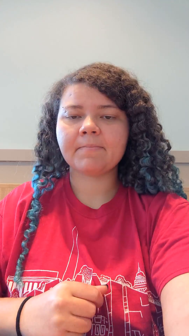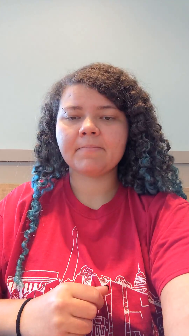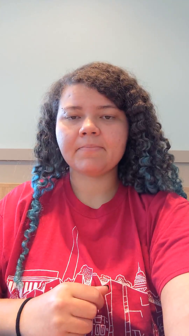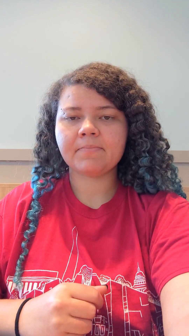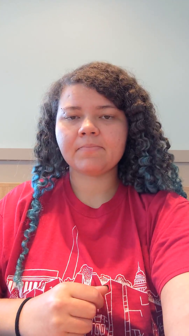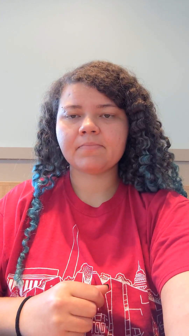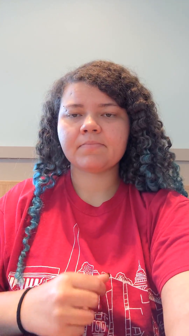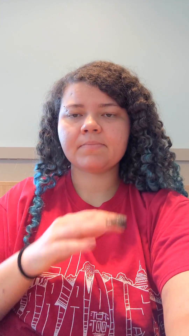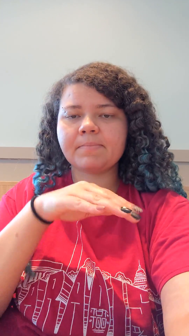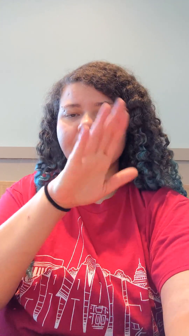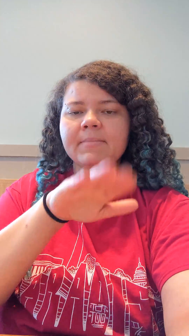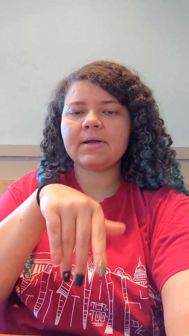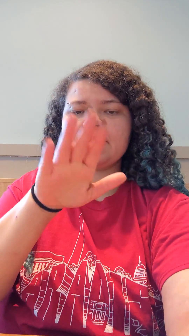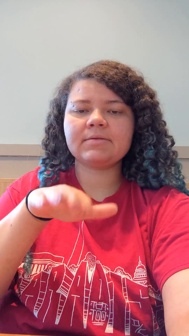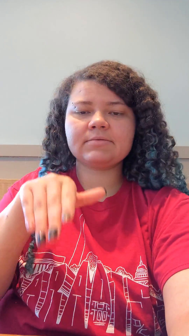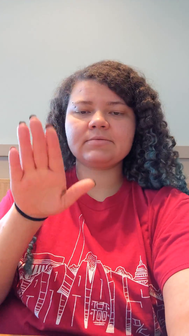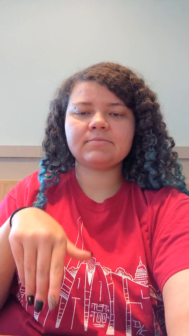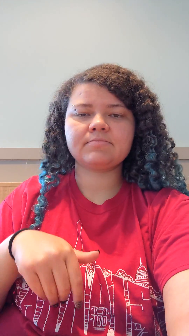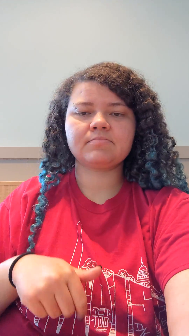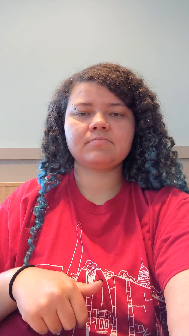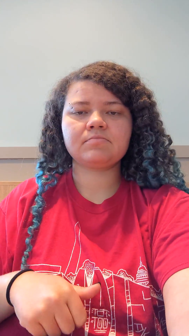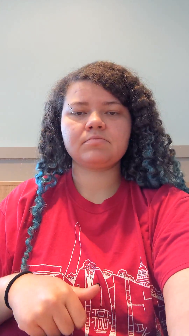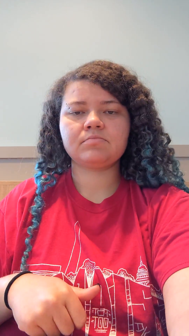paint